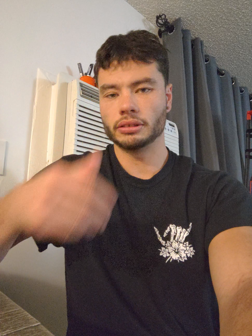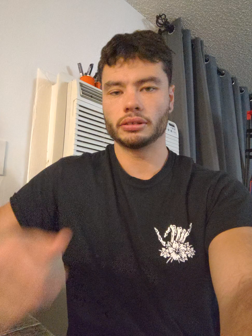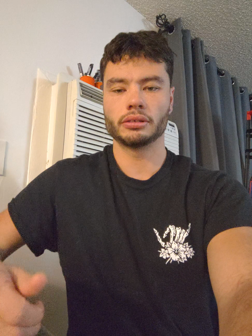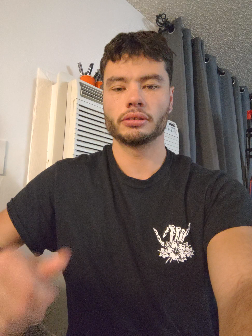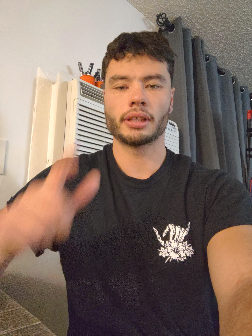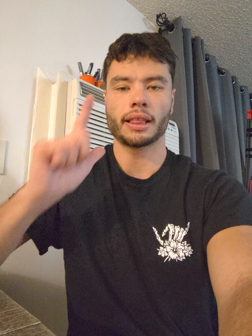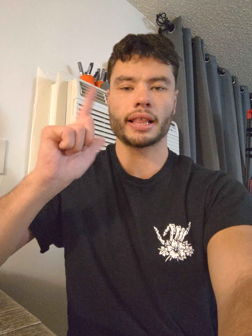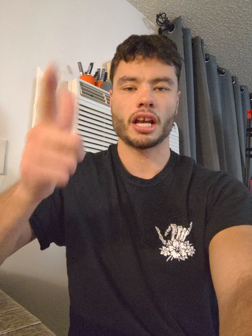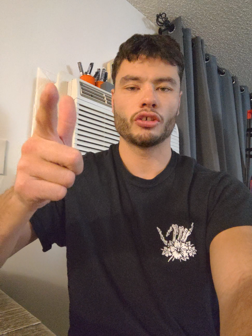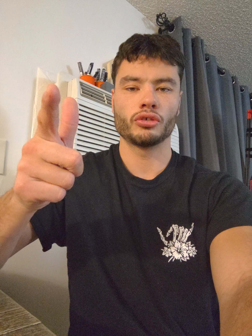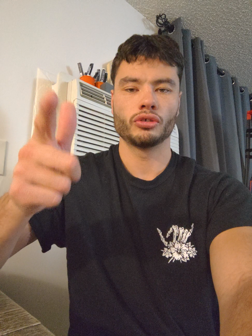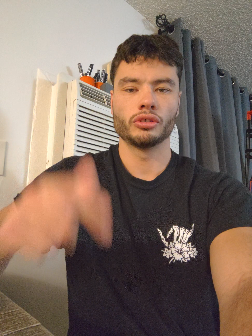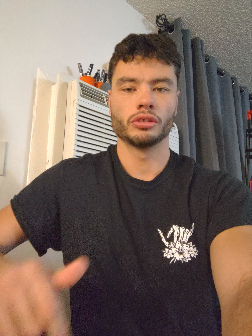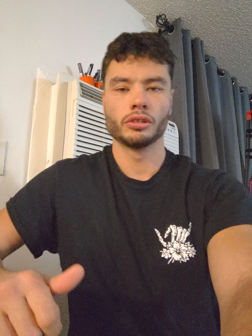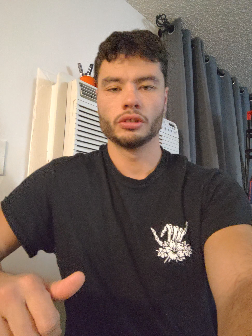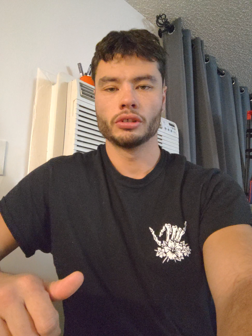later